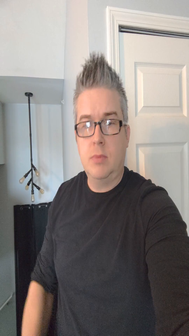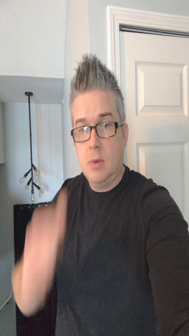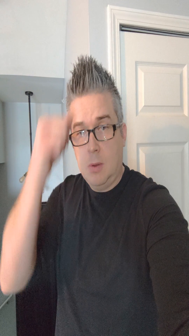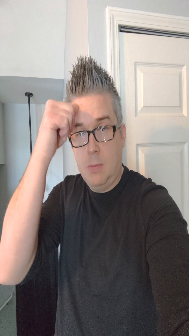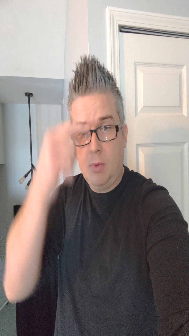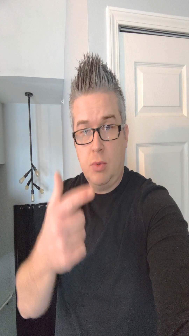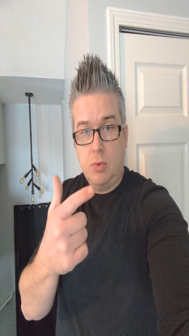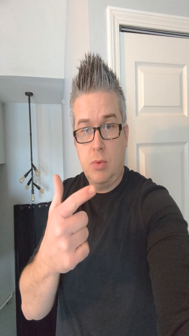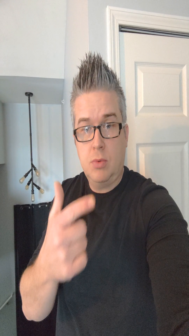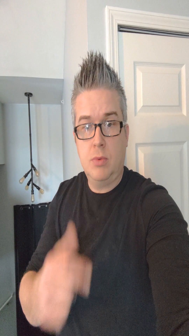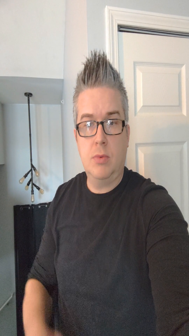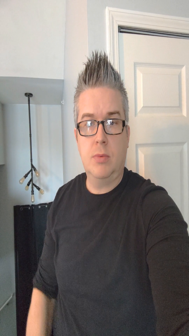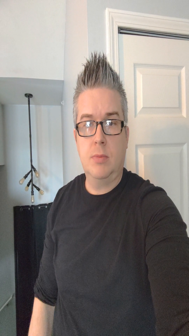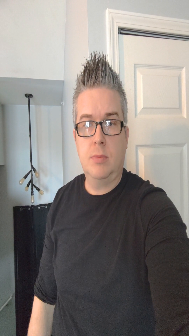brother